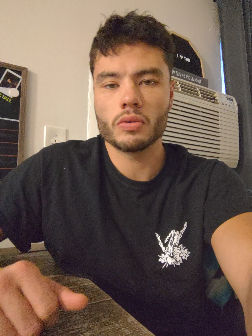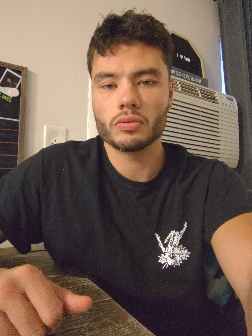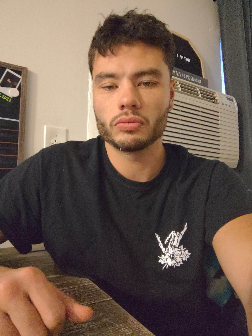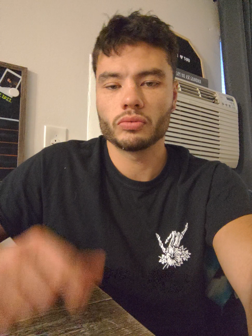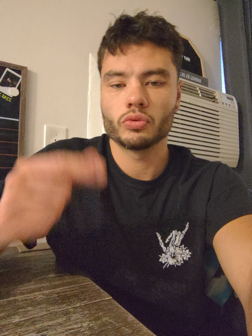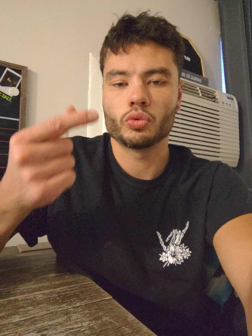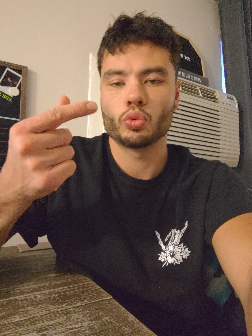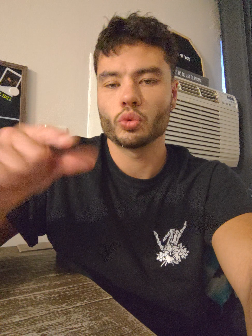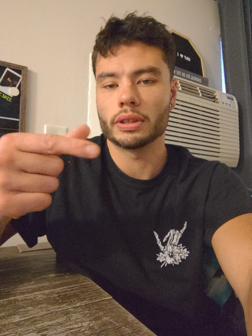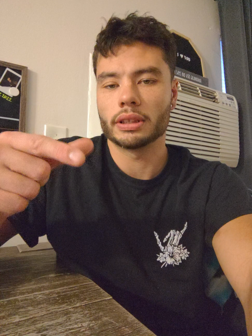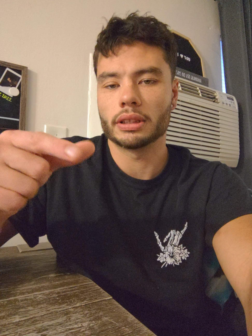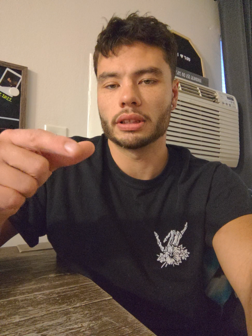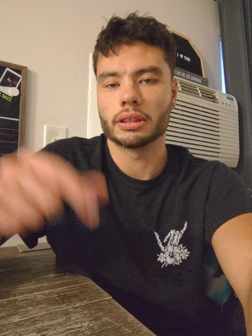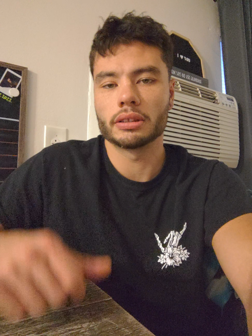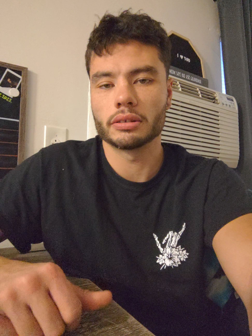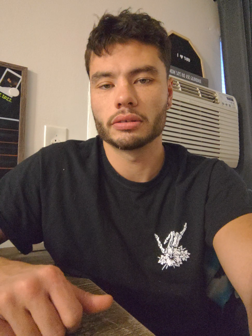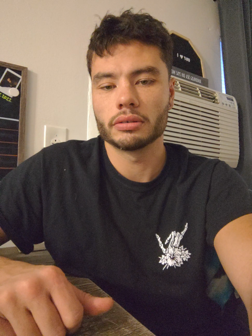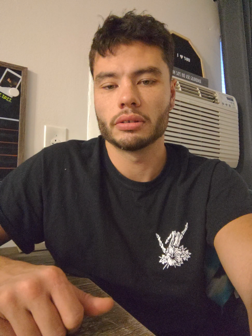green